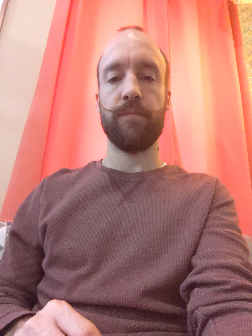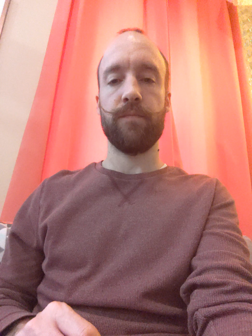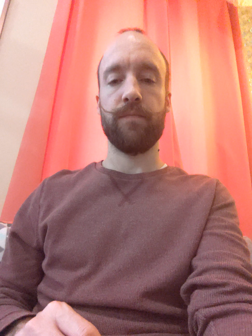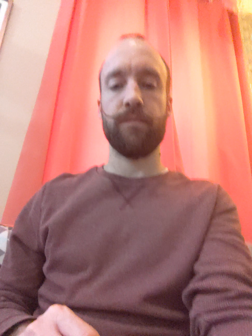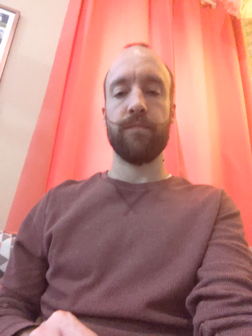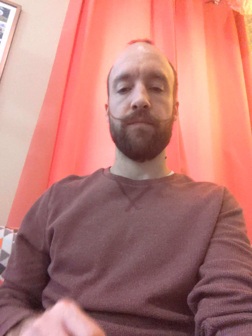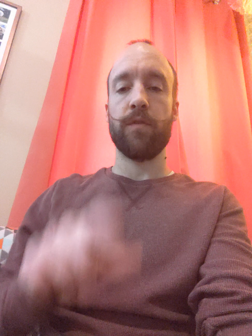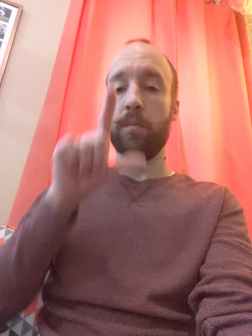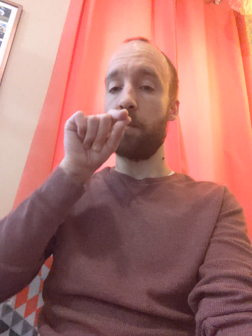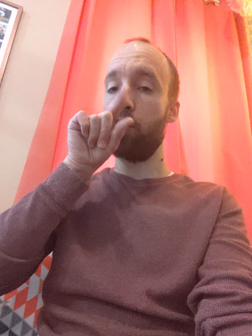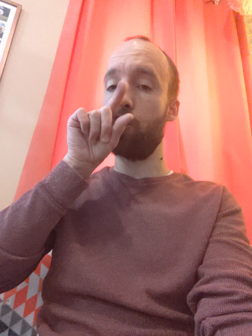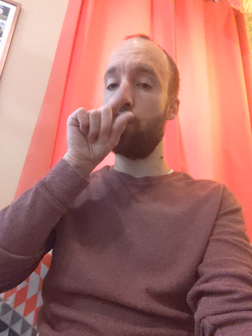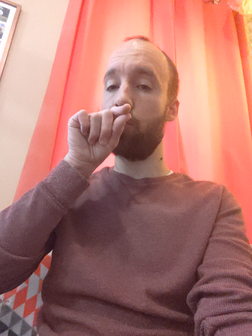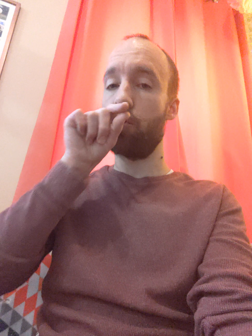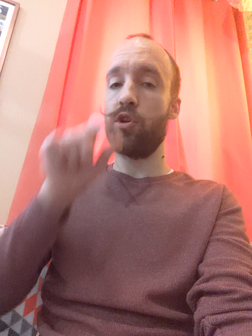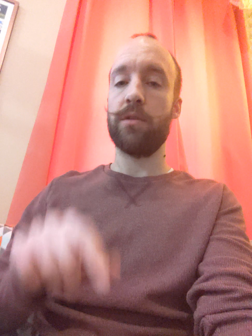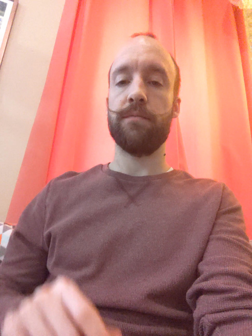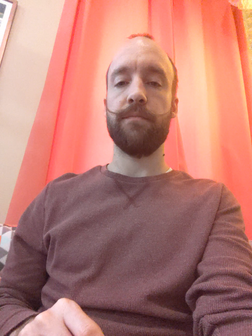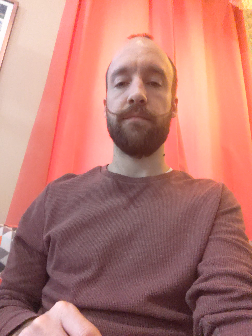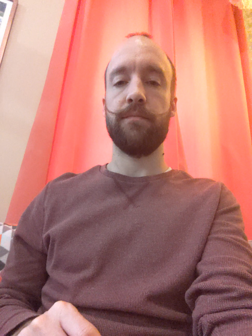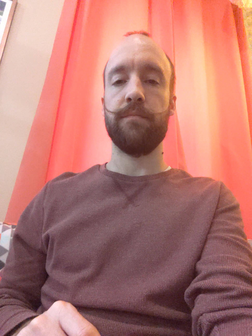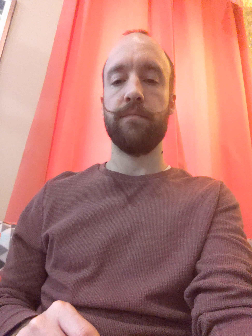bird